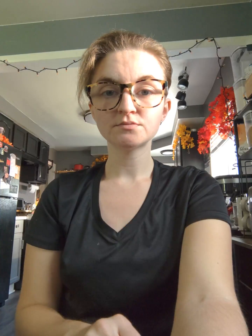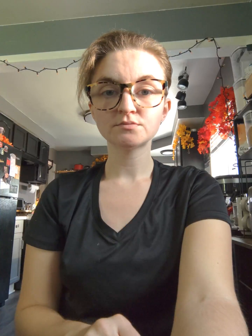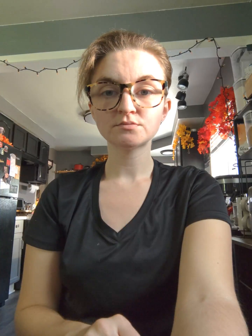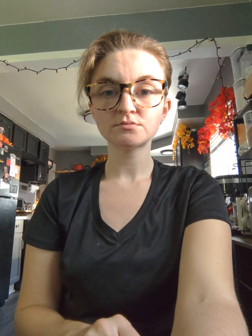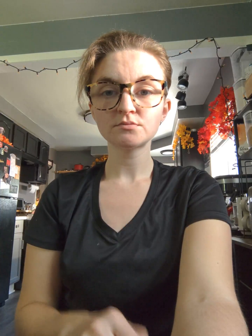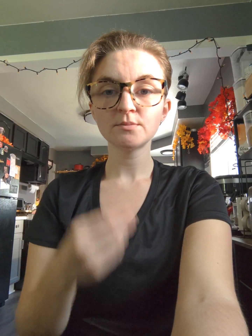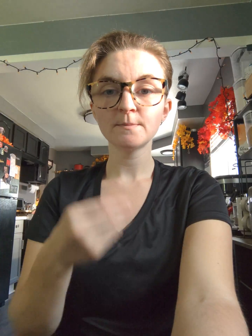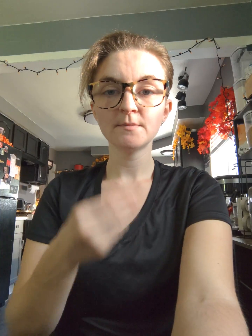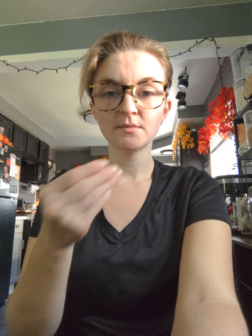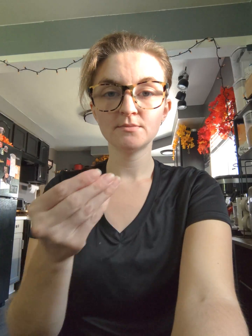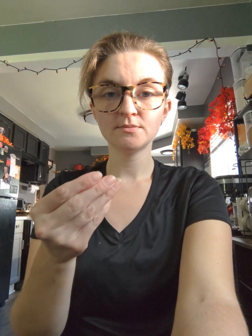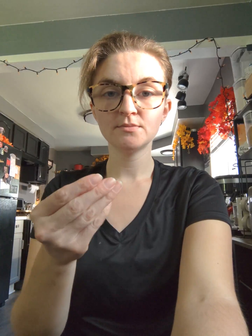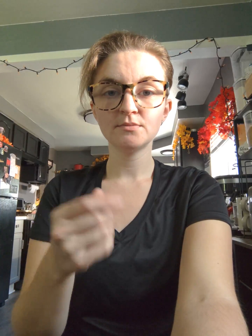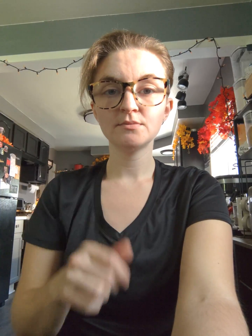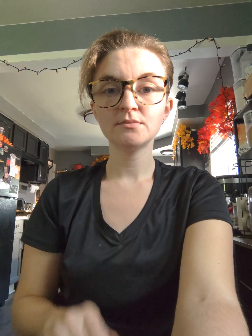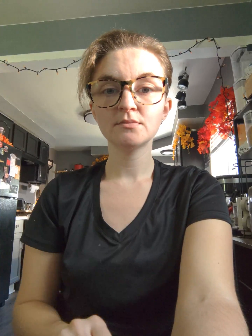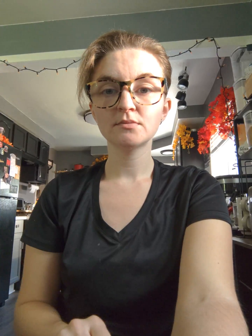buy